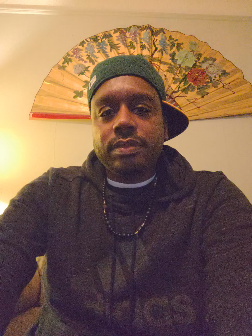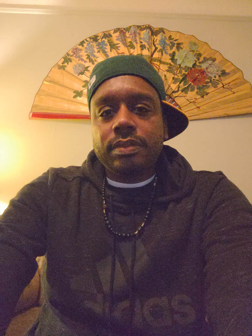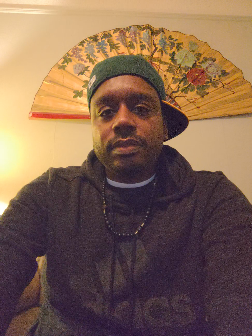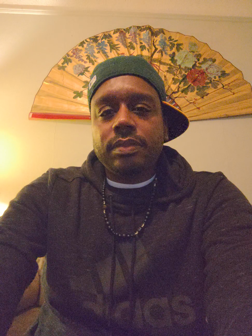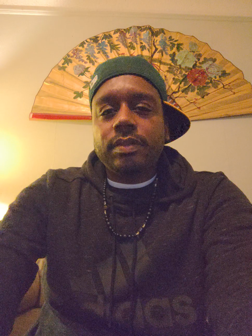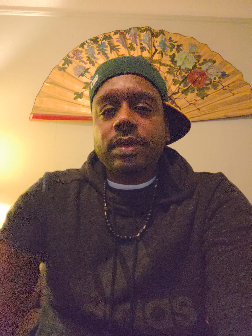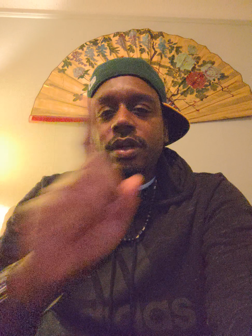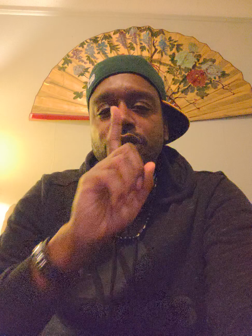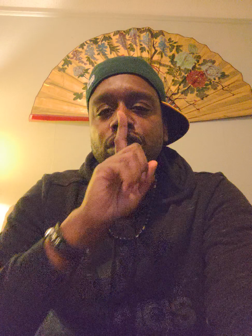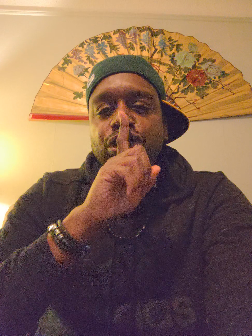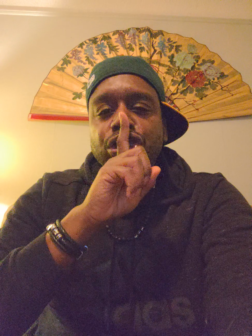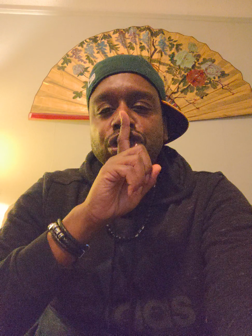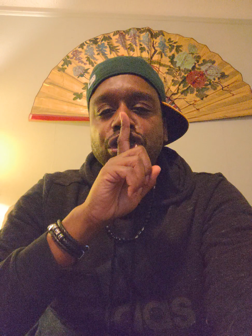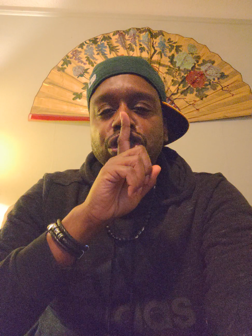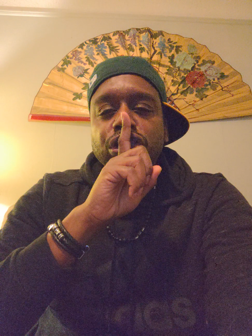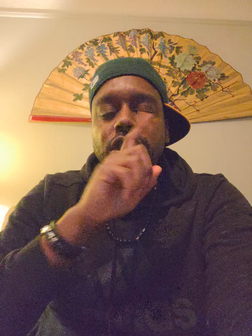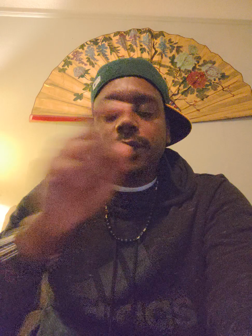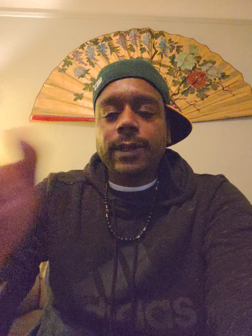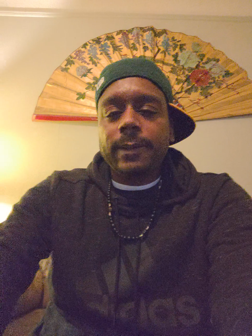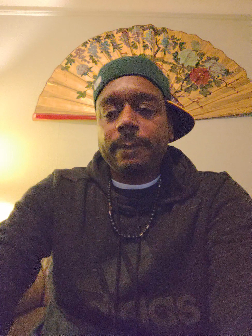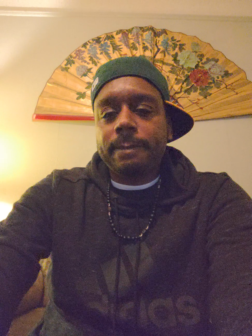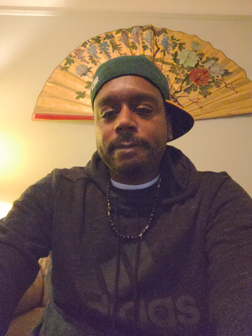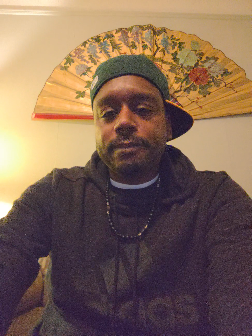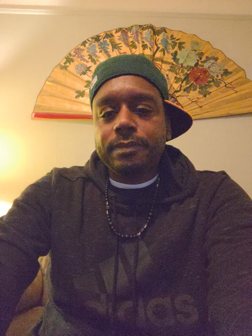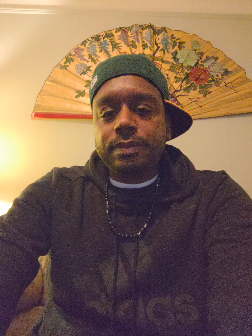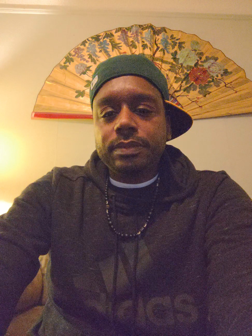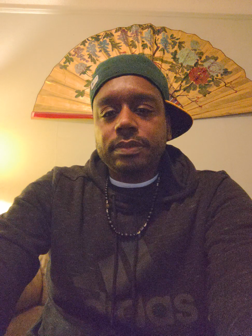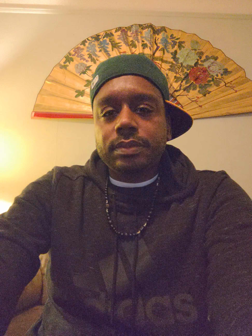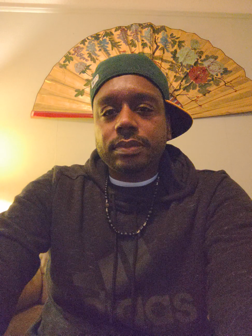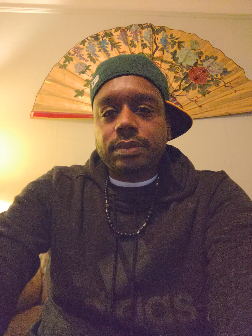shhh